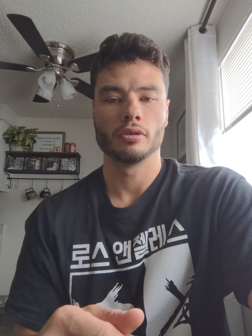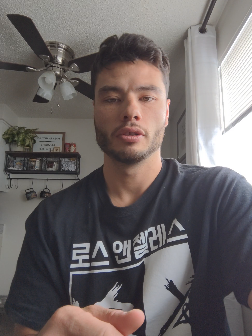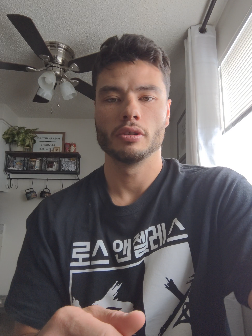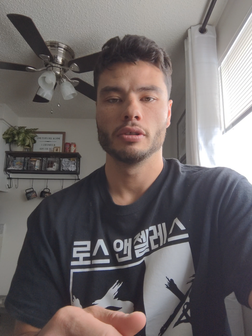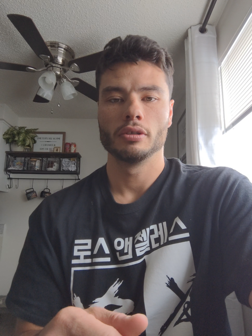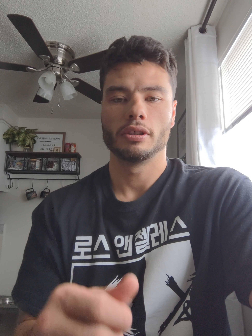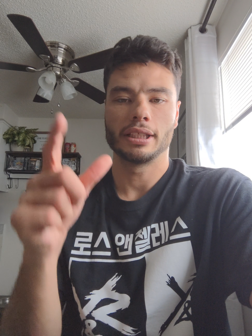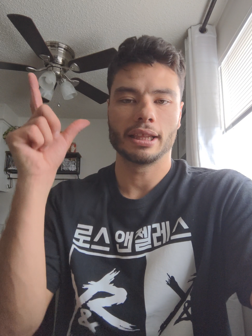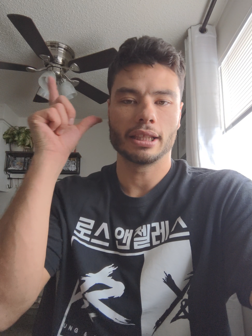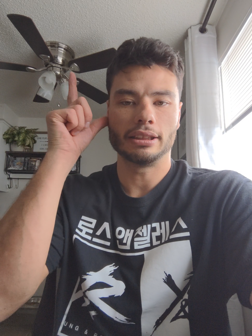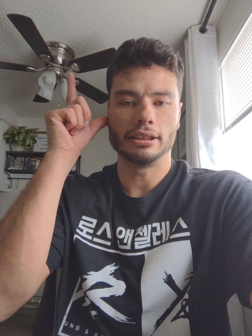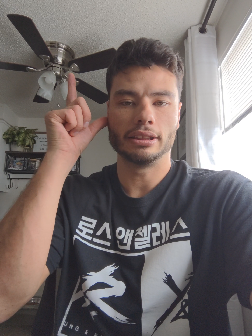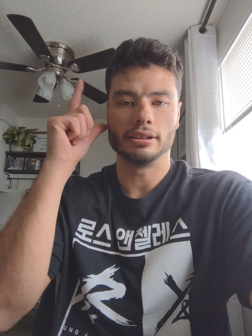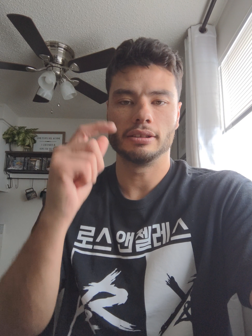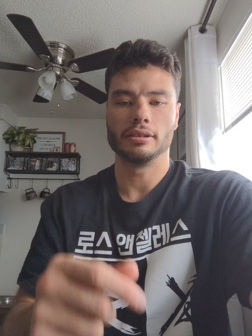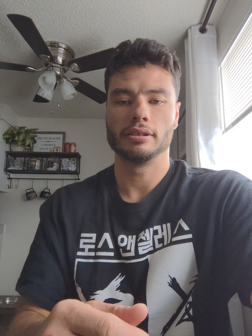listen